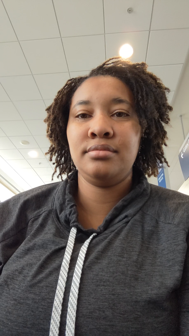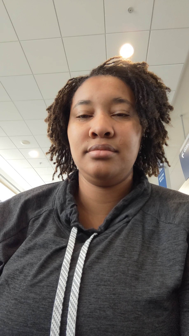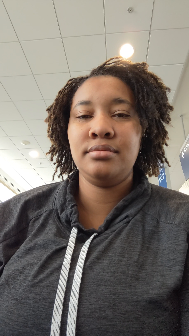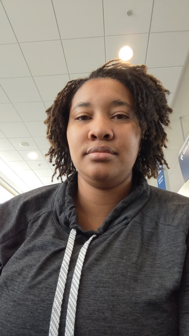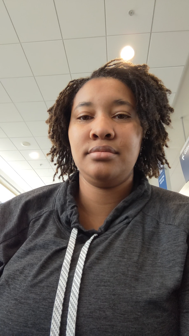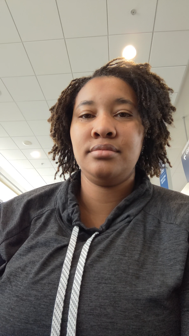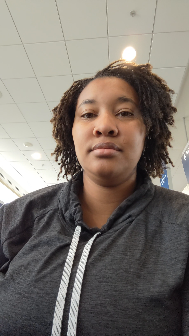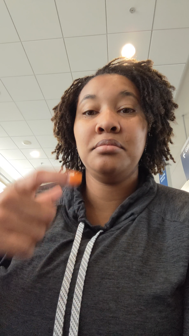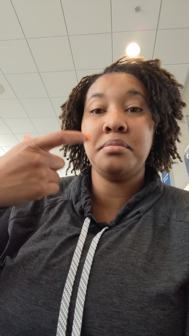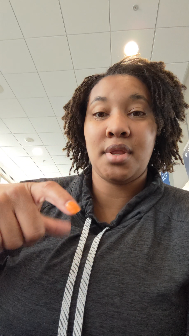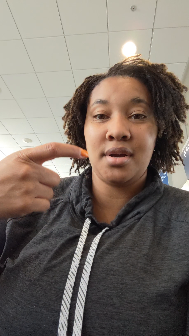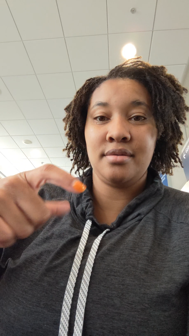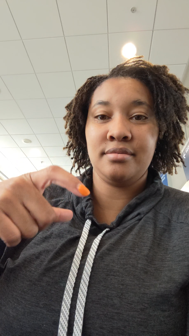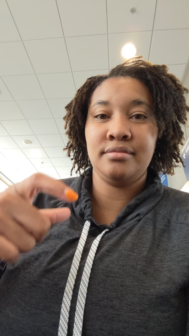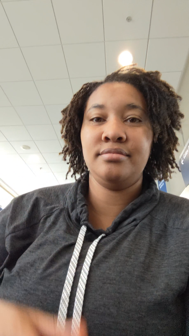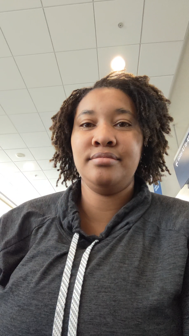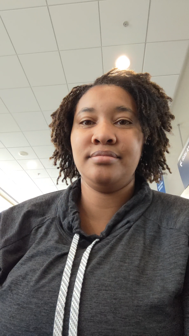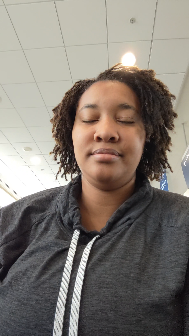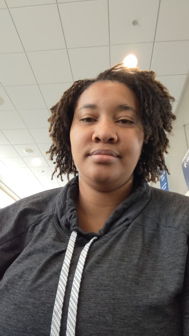plate